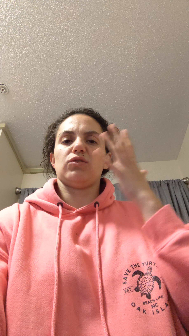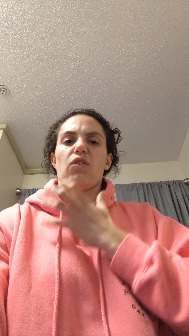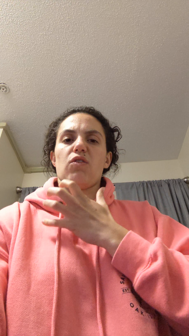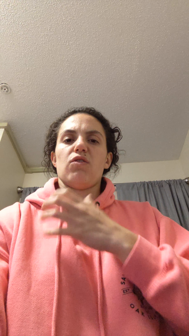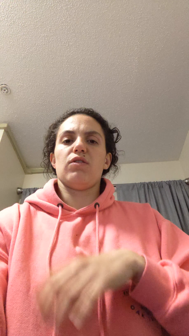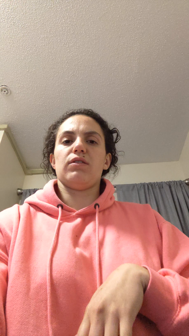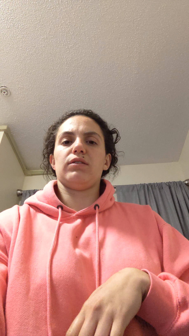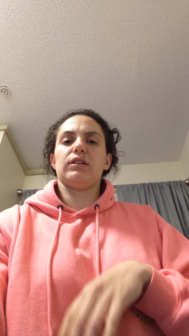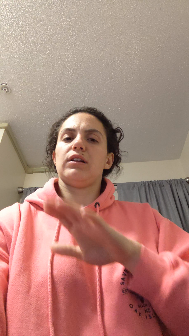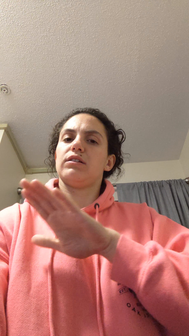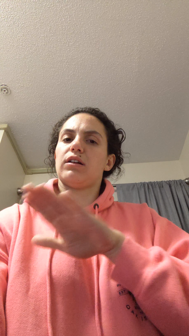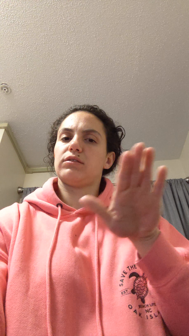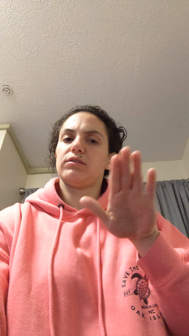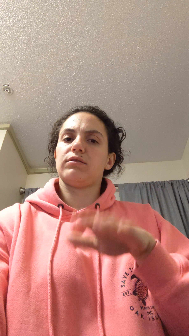nice